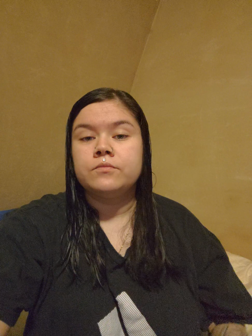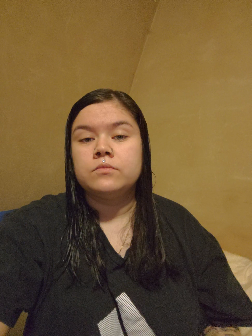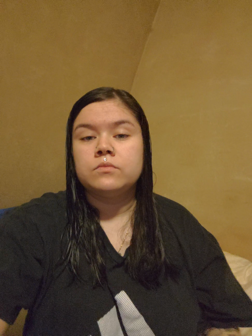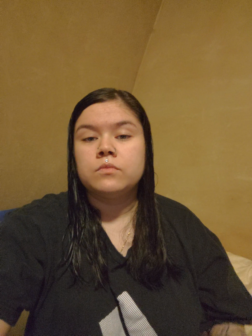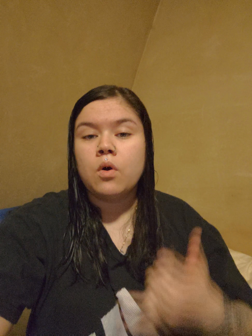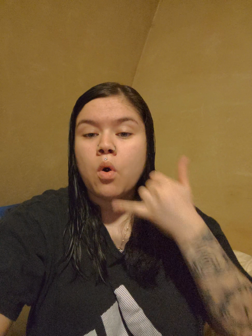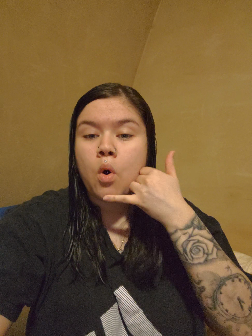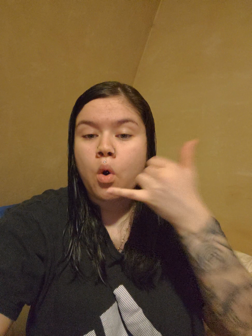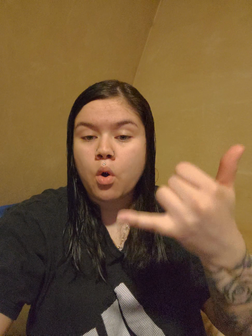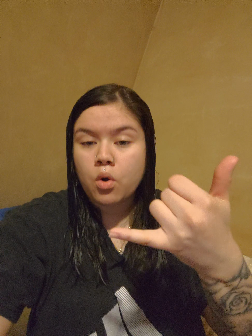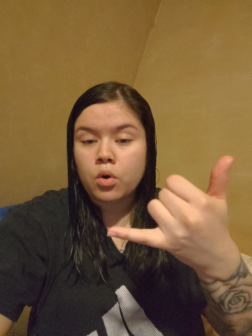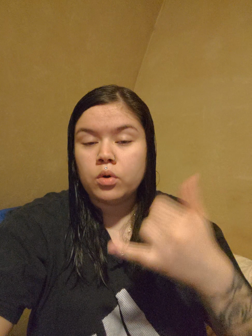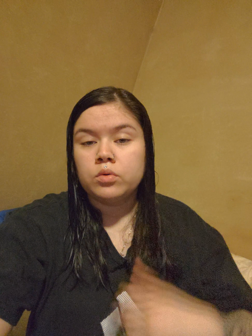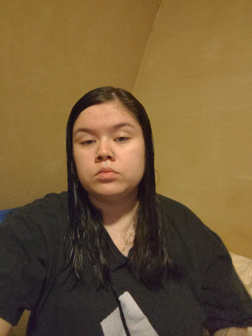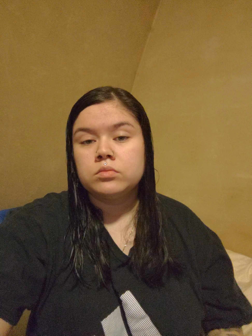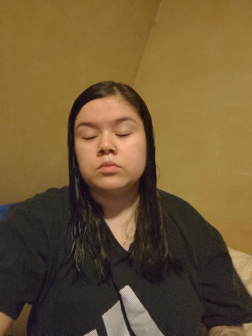call on the phone